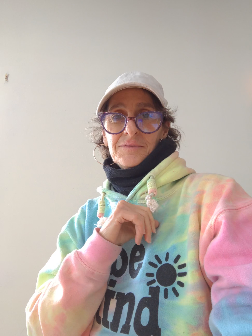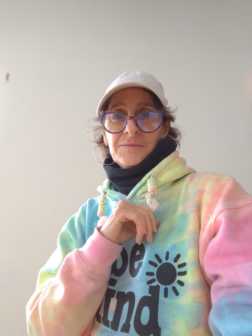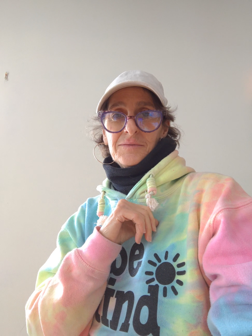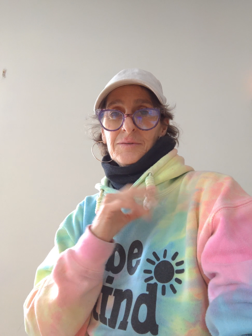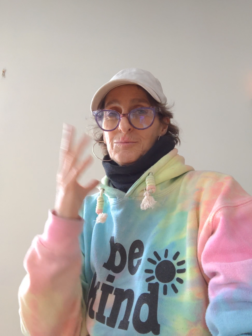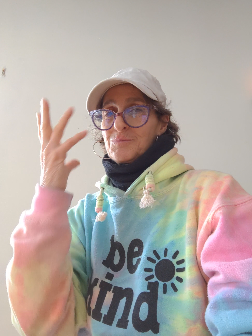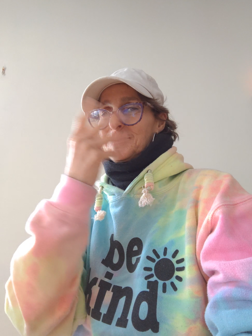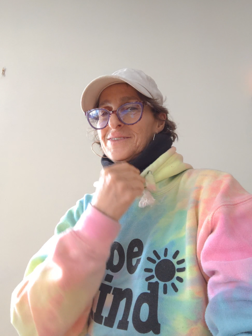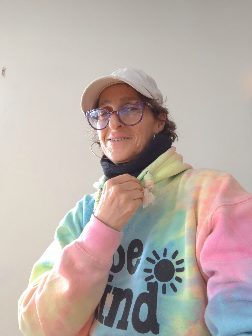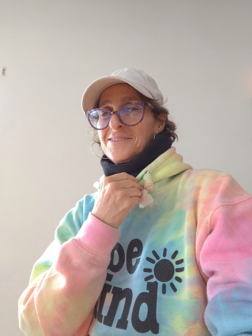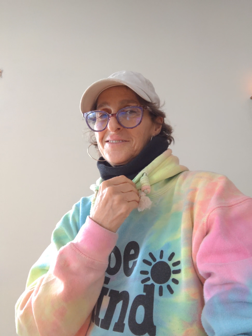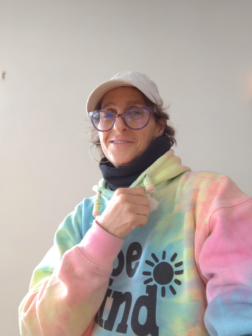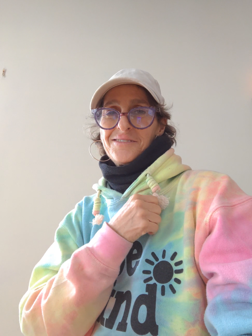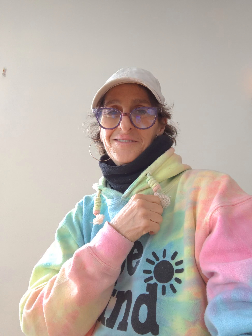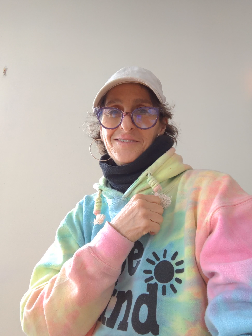pretty